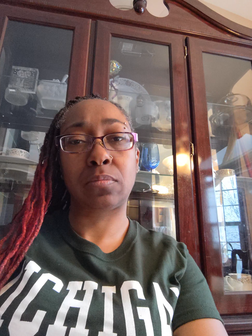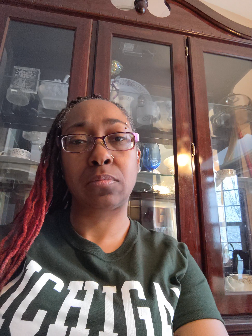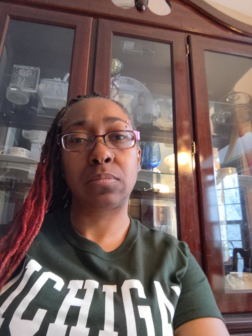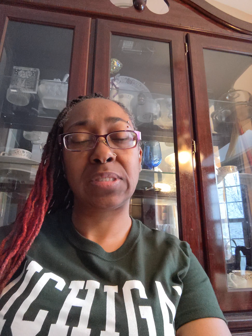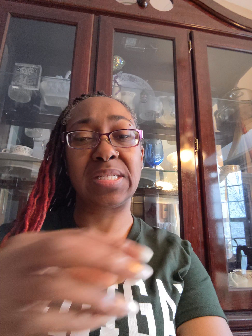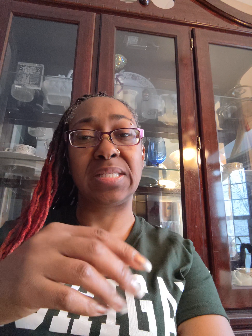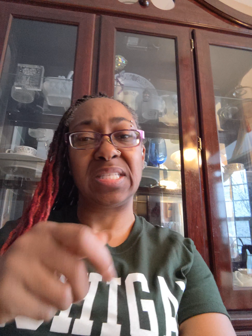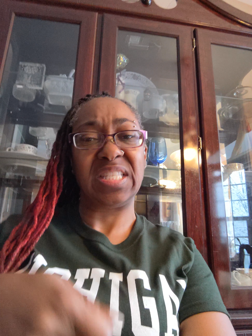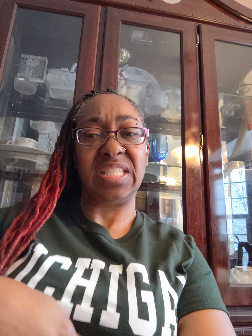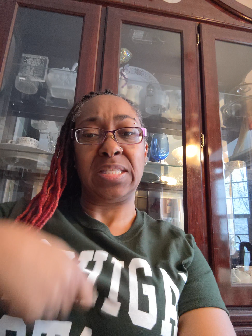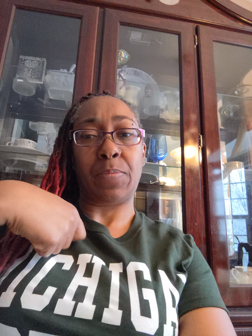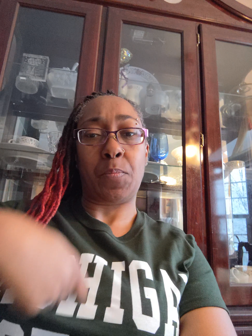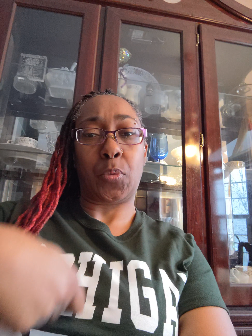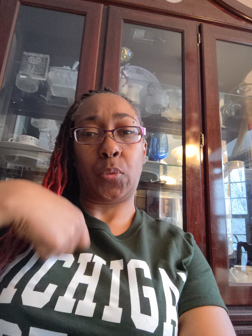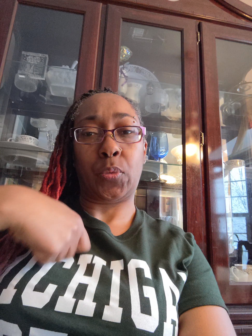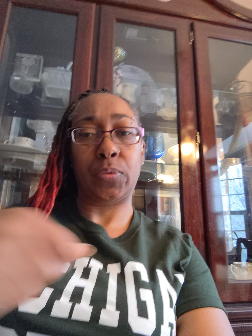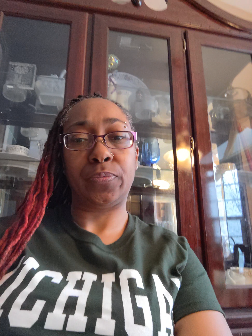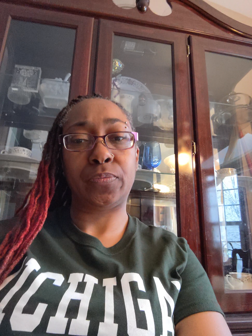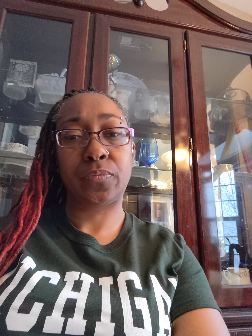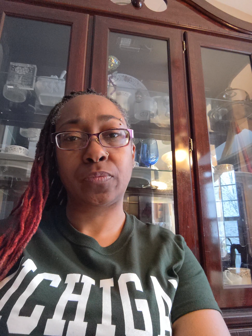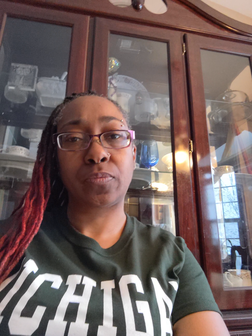zipper